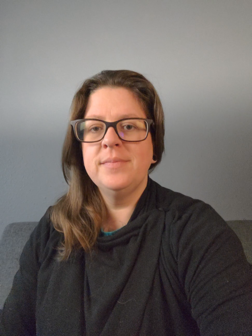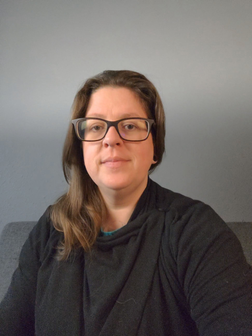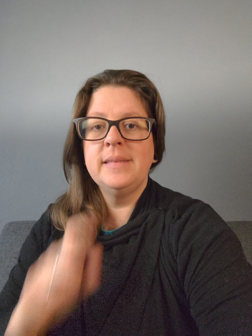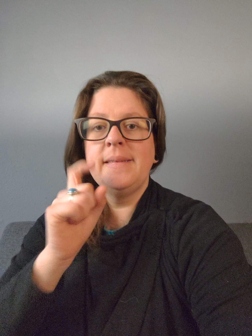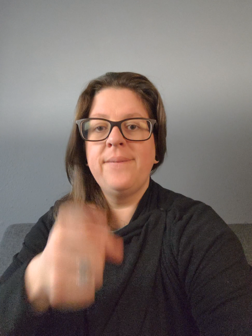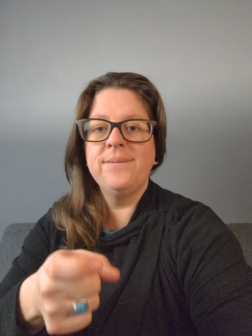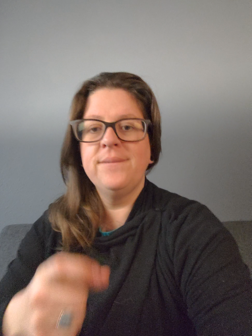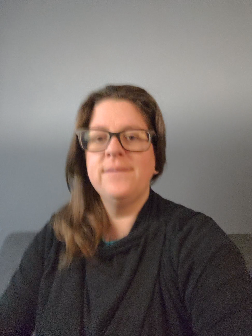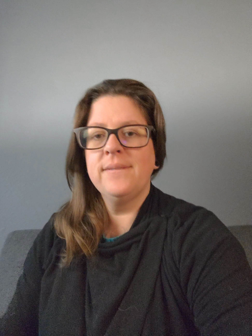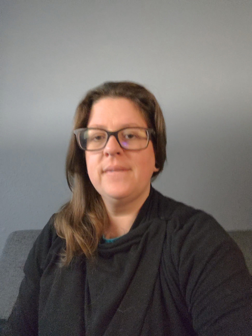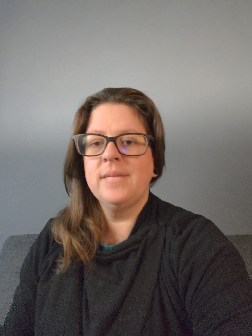gift